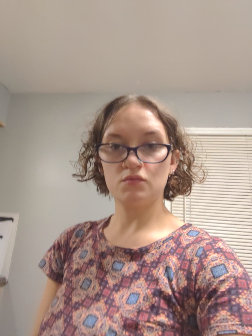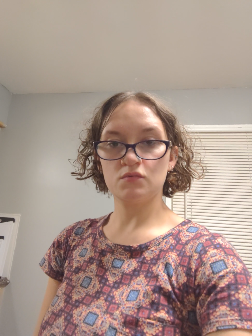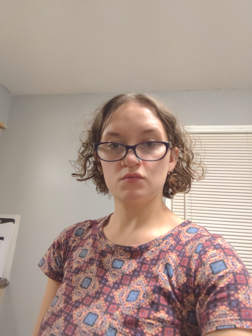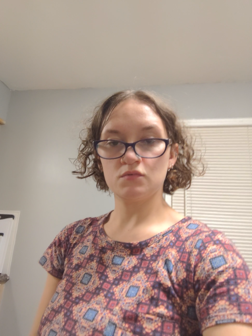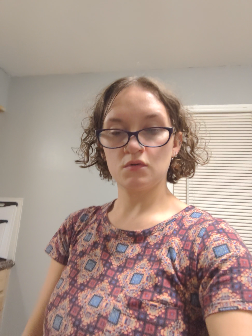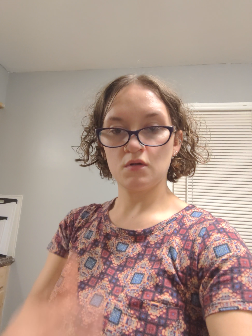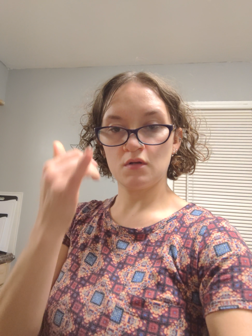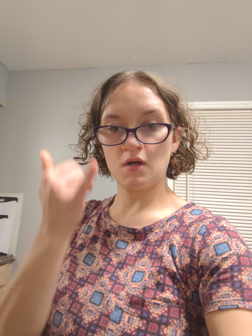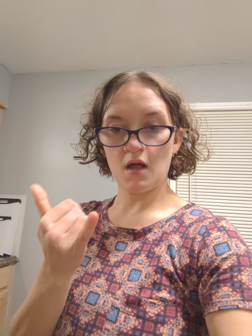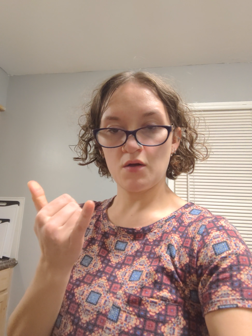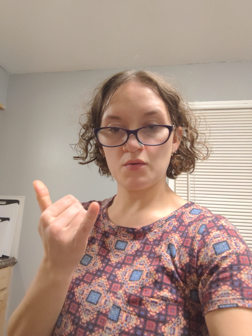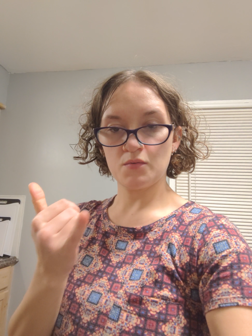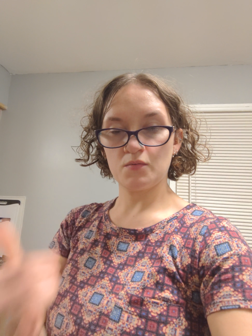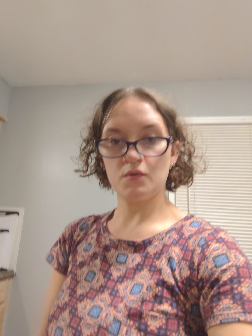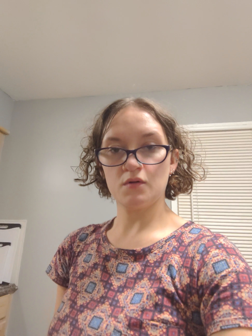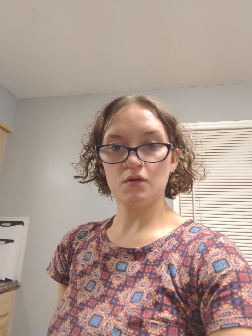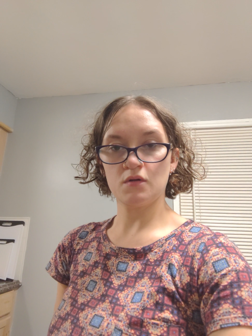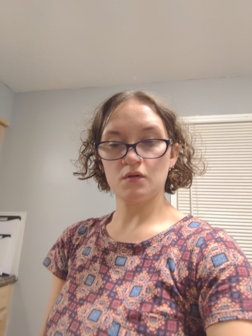now